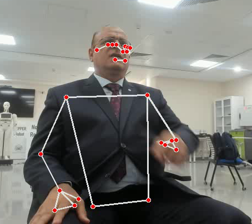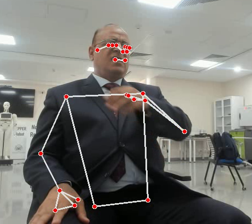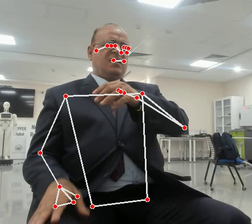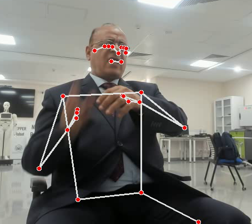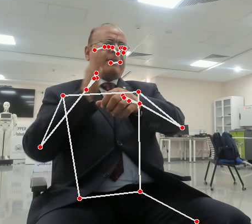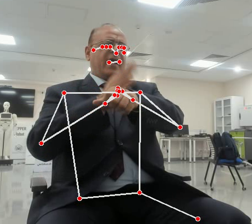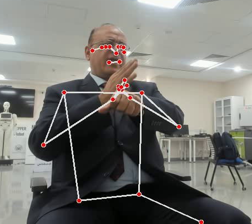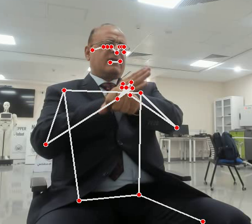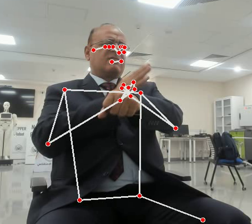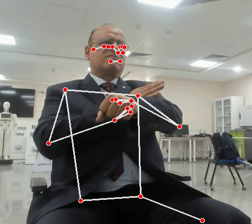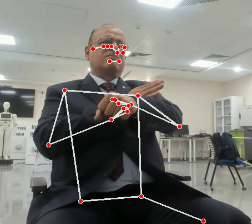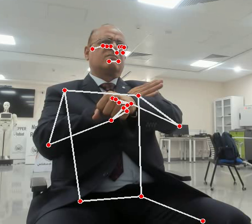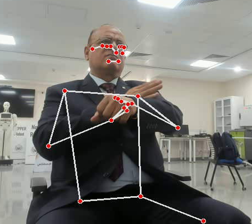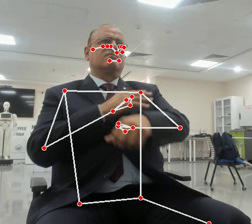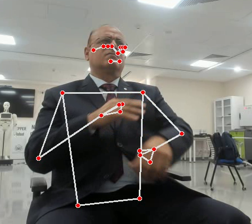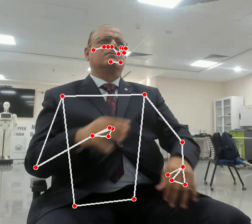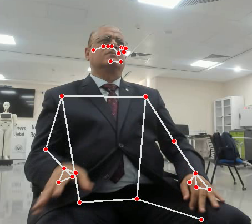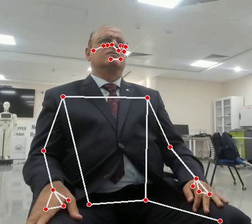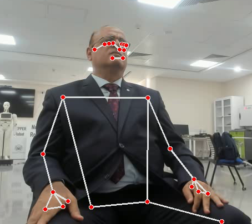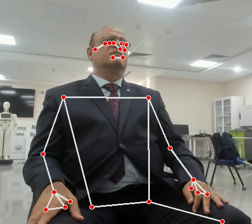t3ban